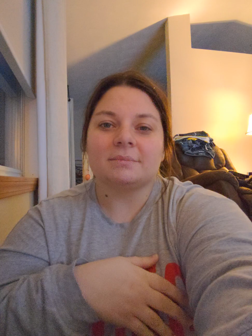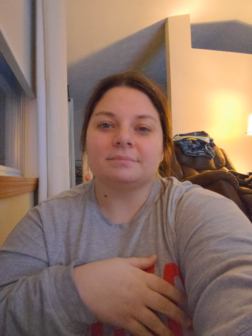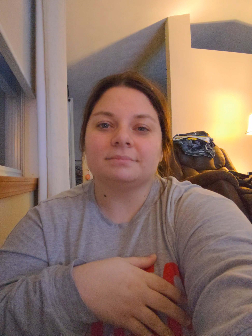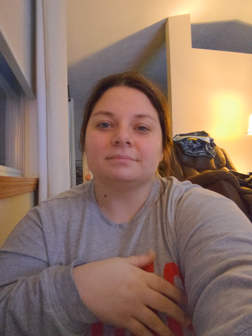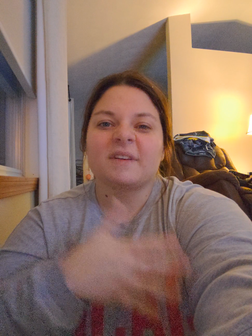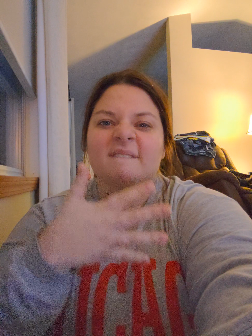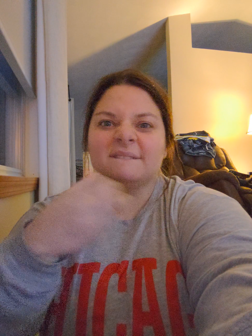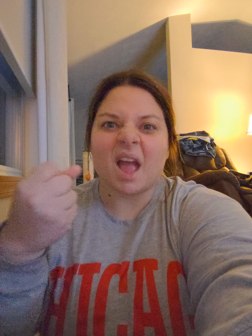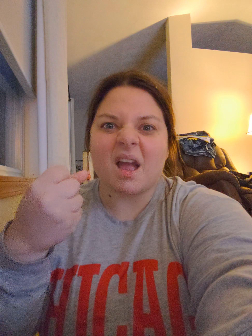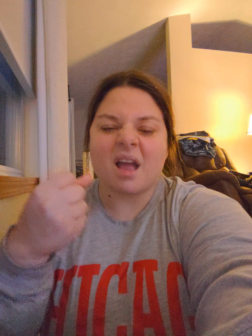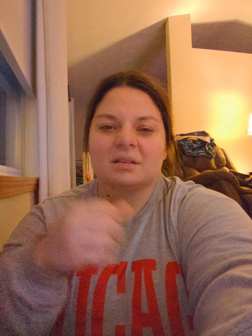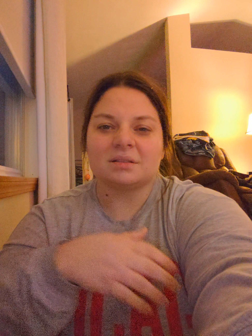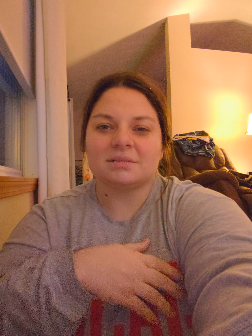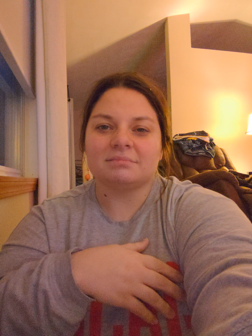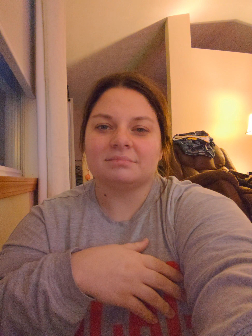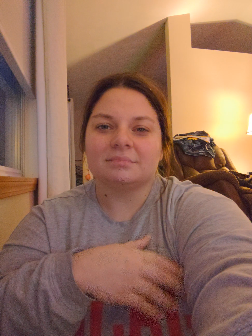fast